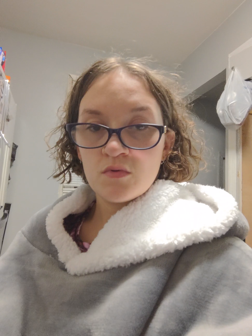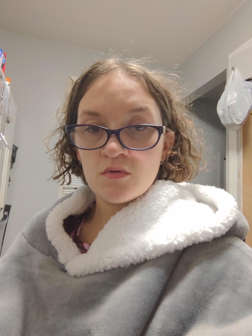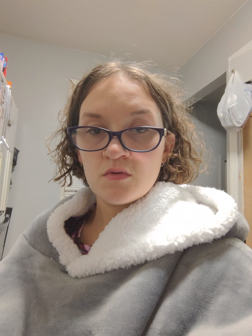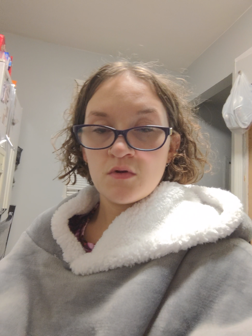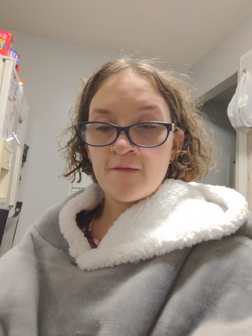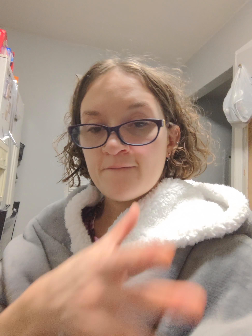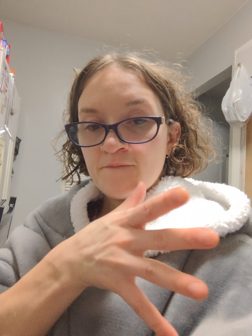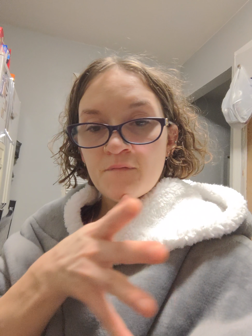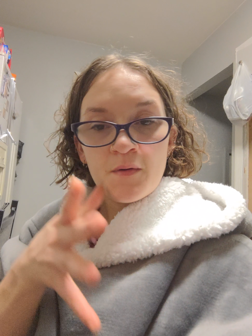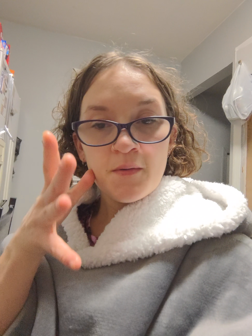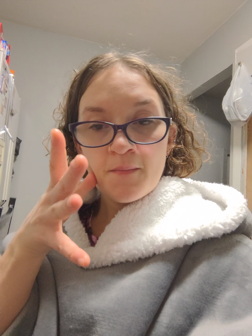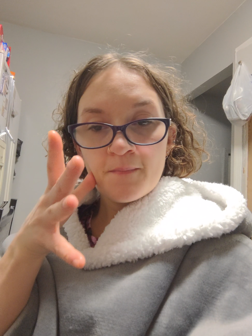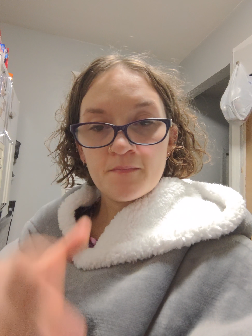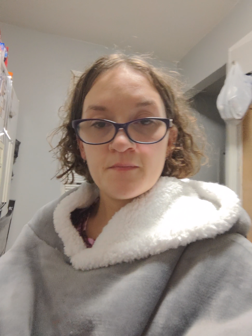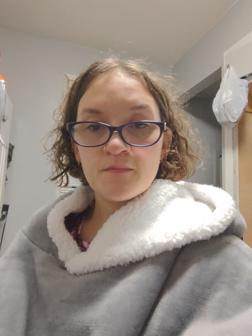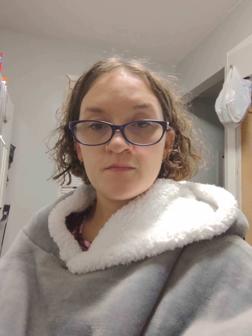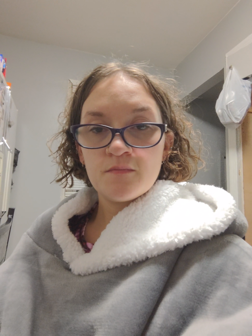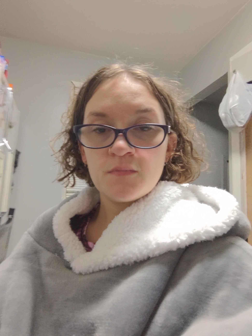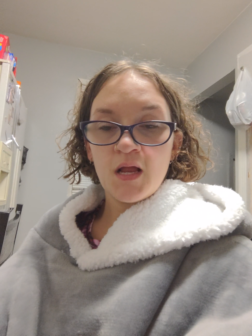farm